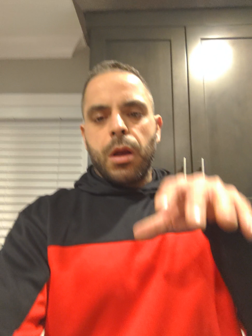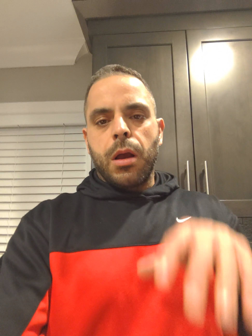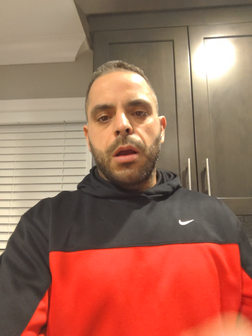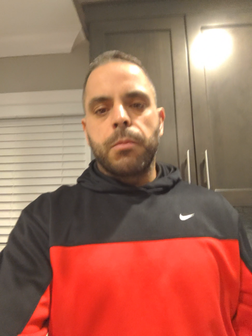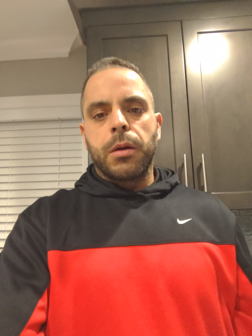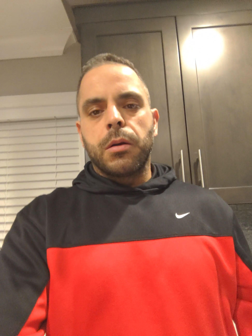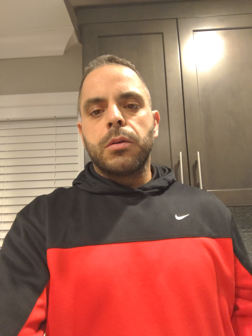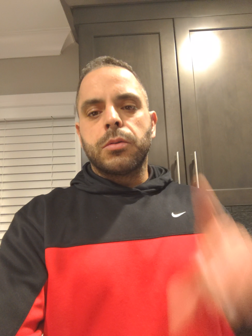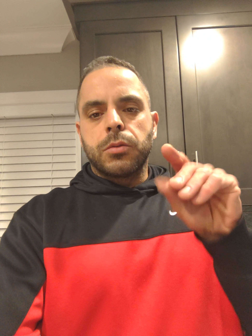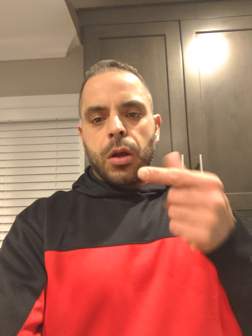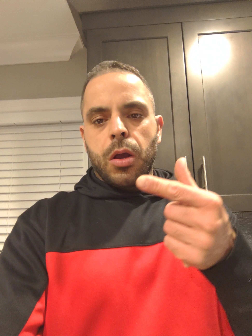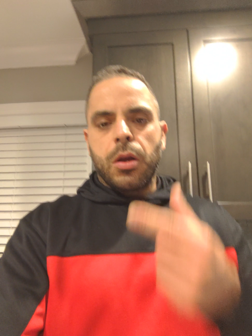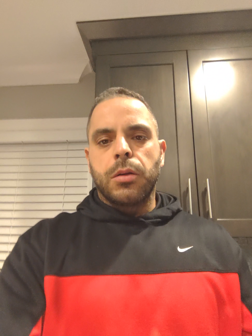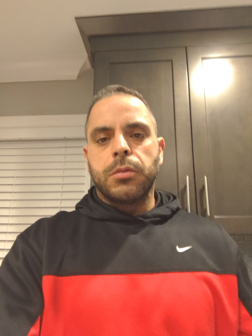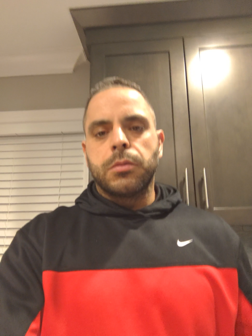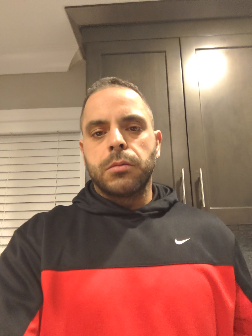dog